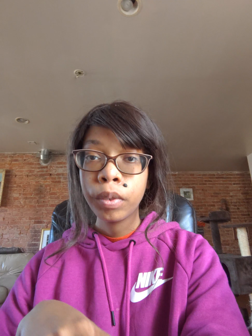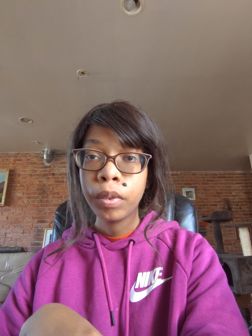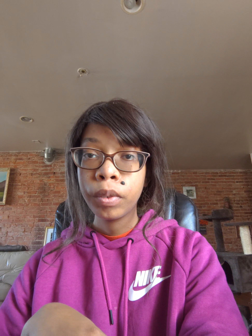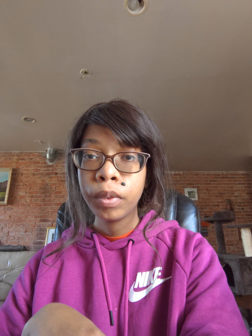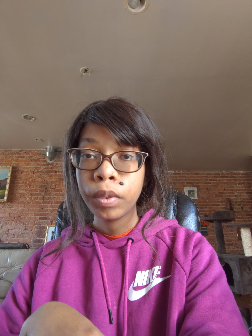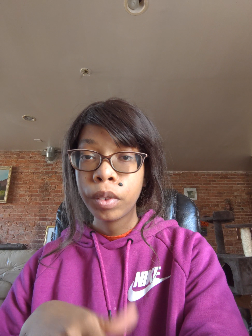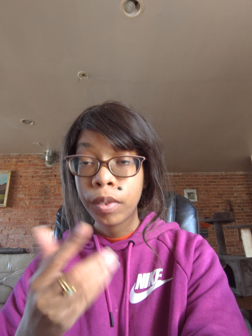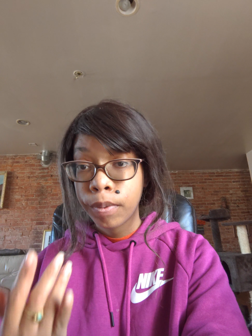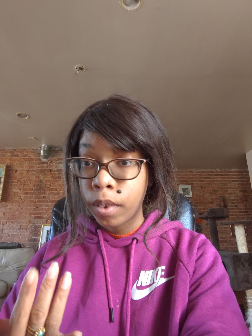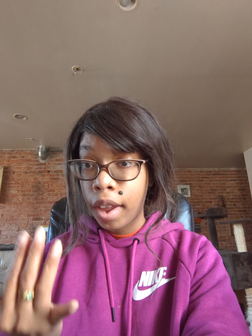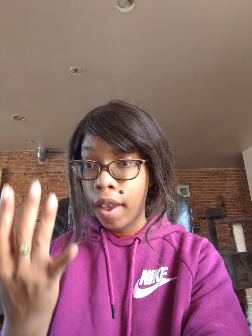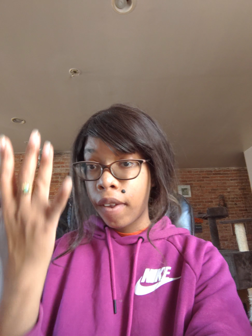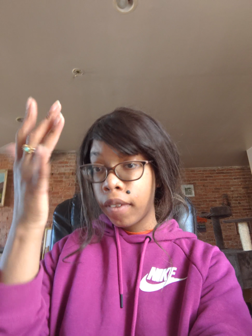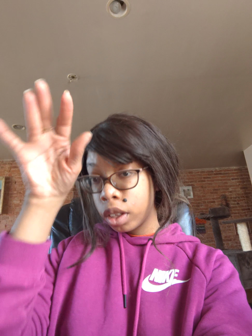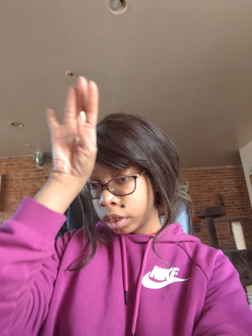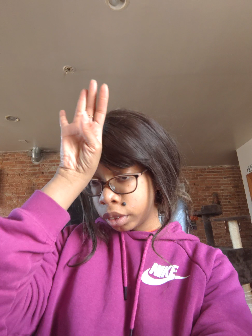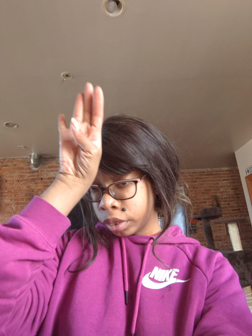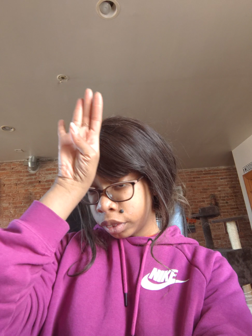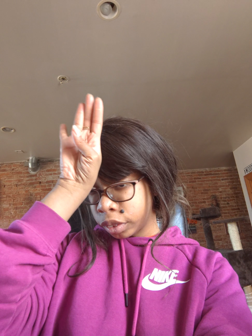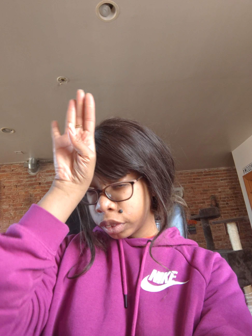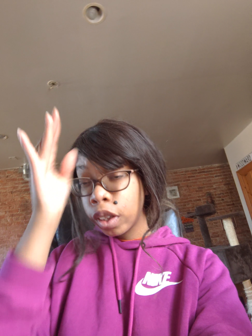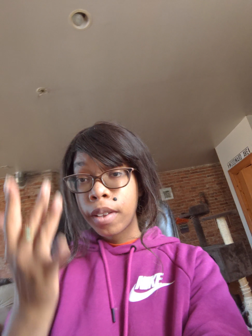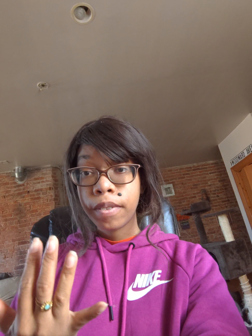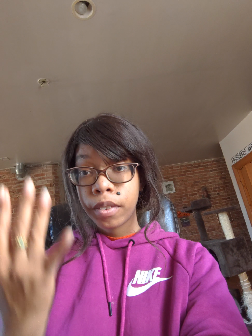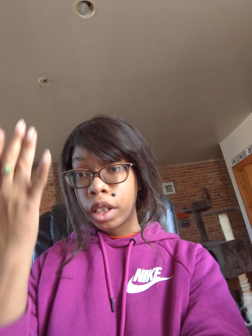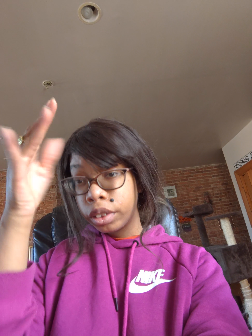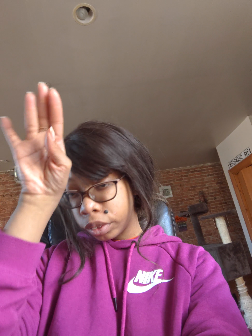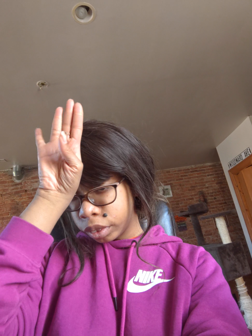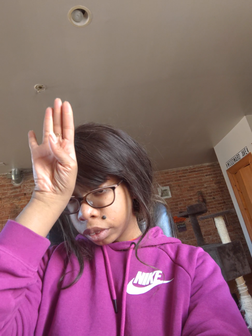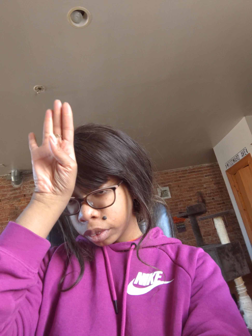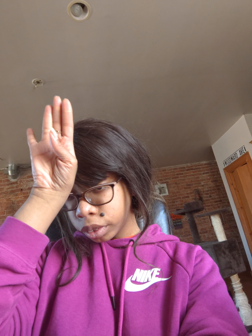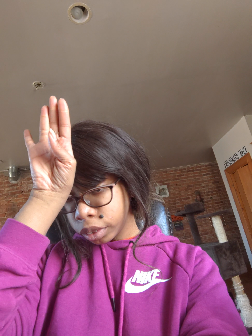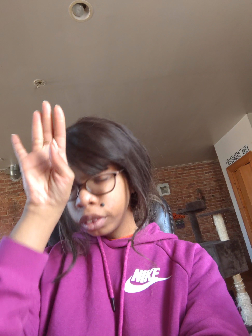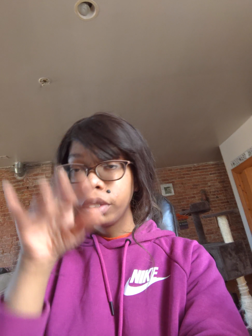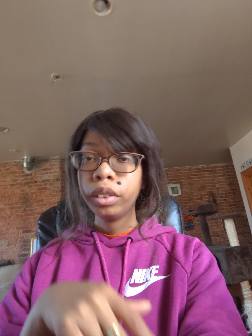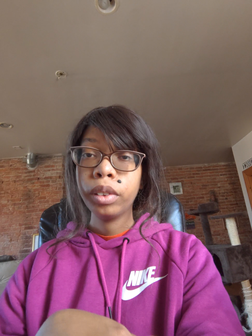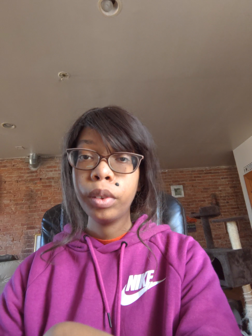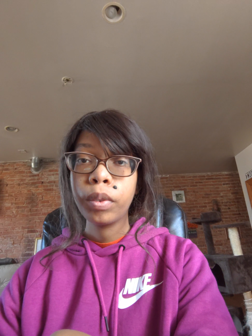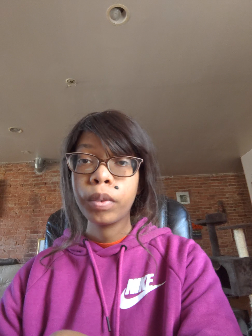fireman